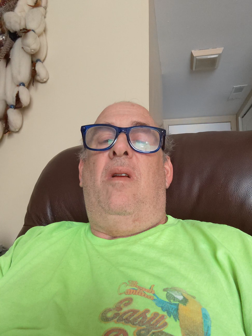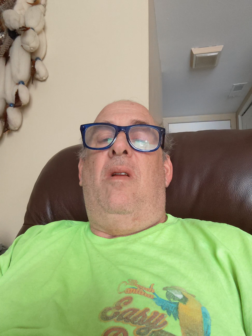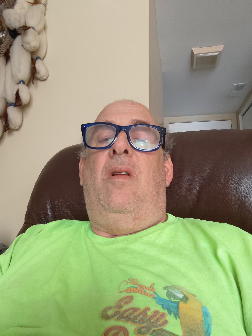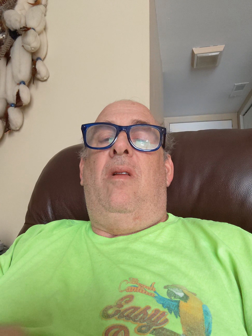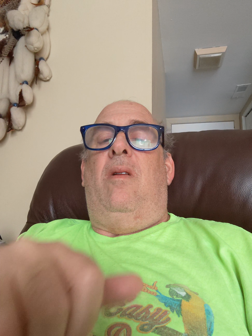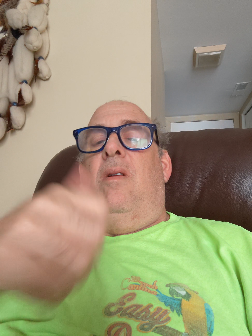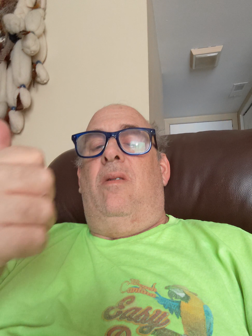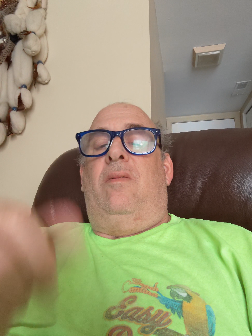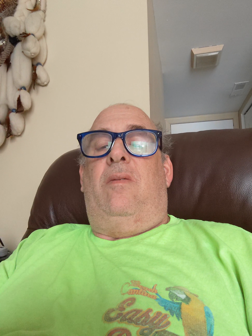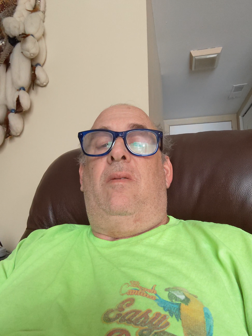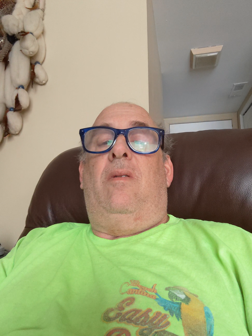another